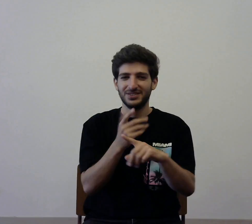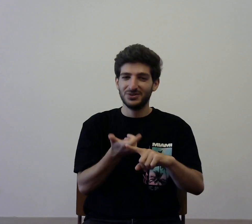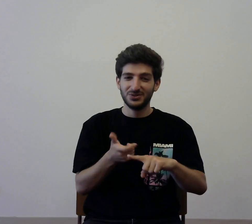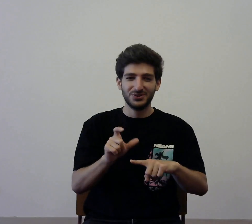çox